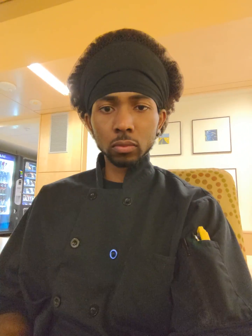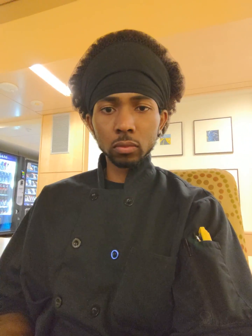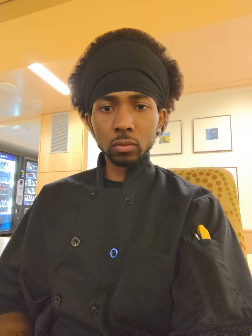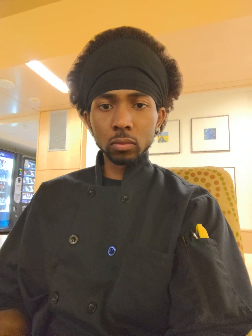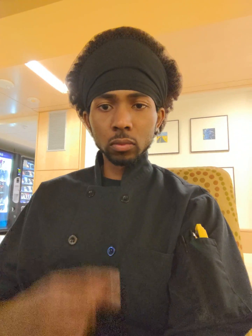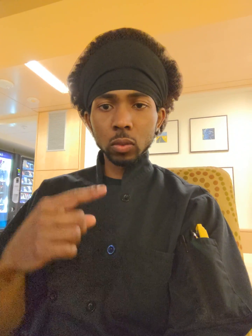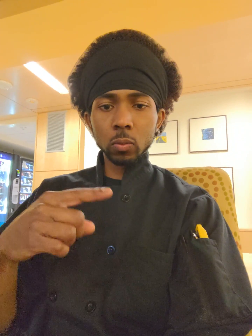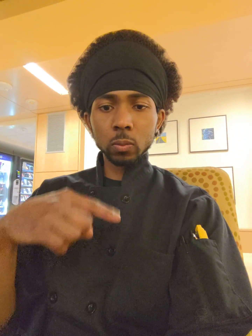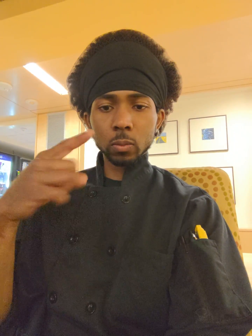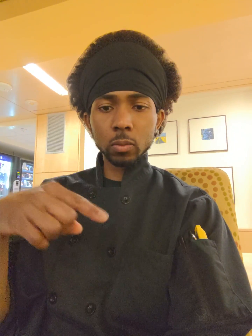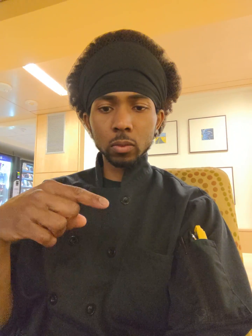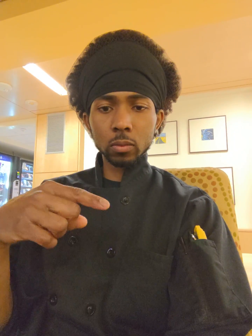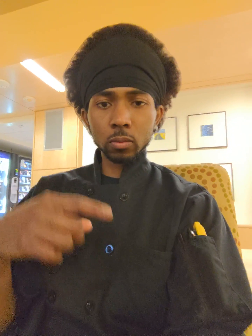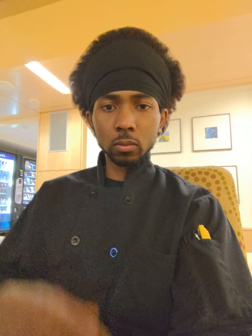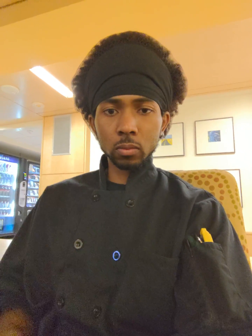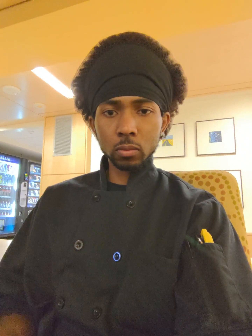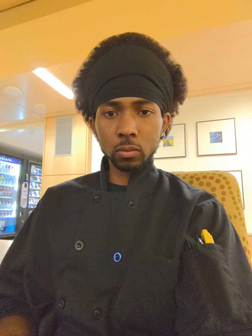about